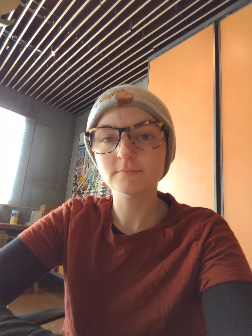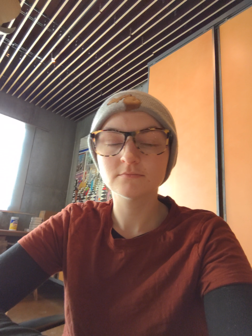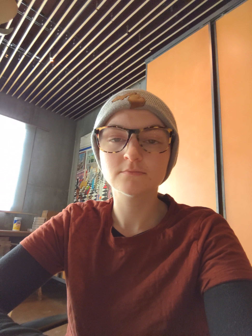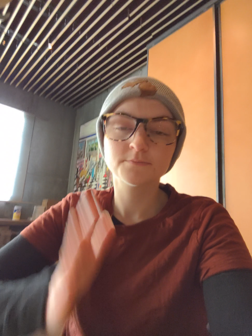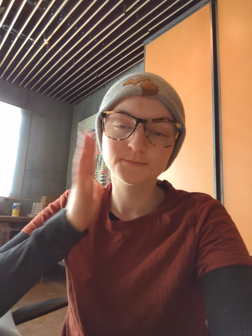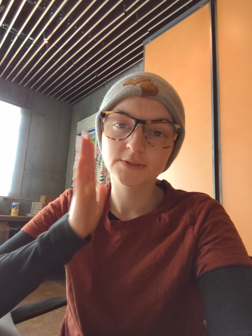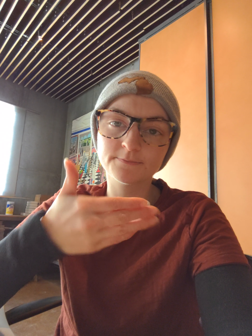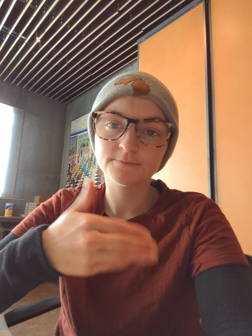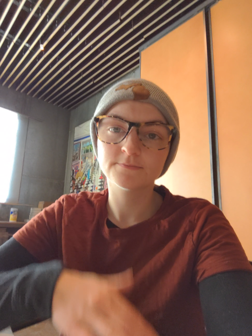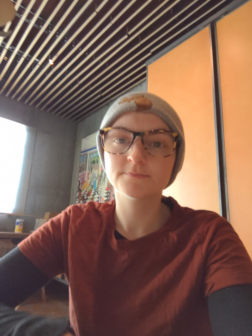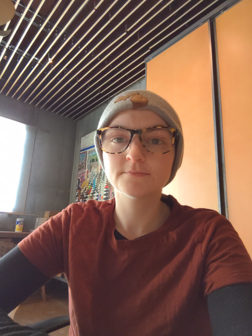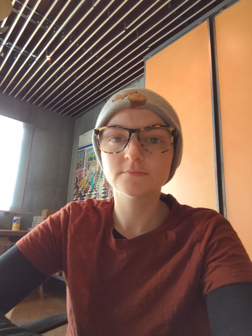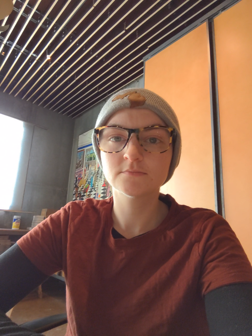bedroom